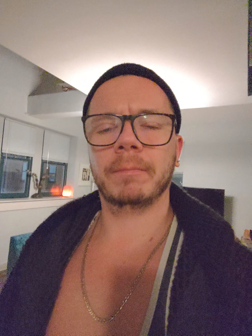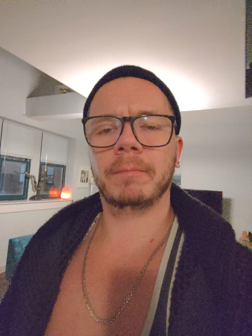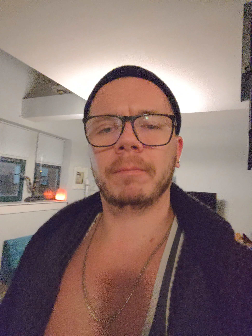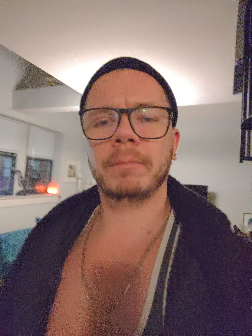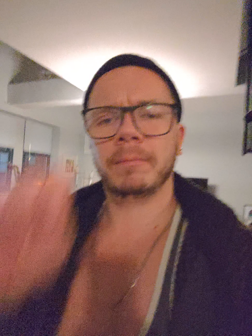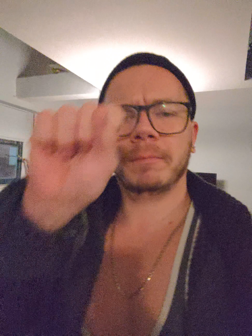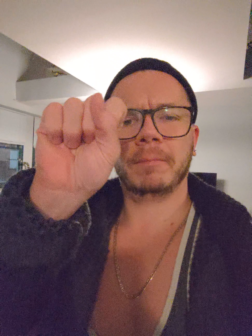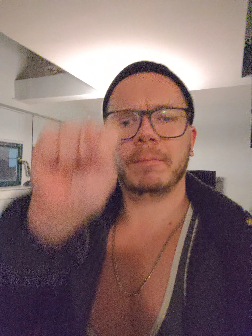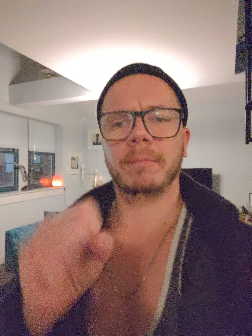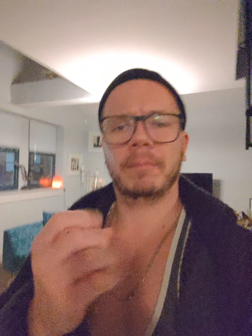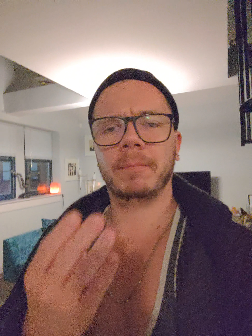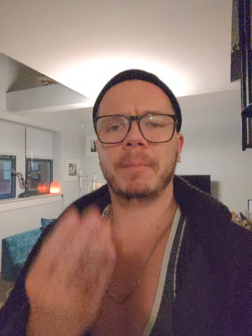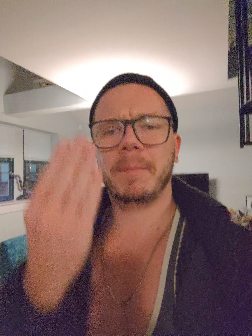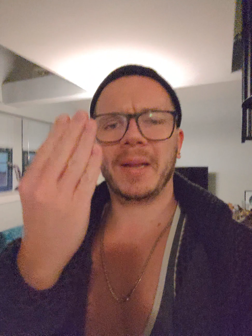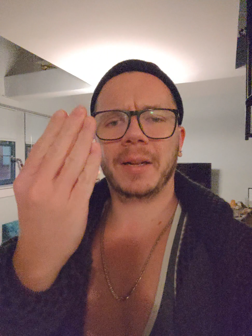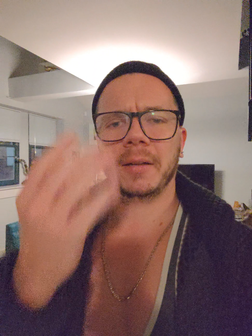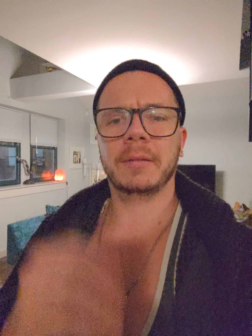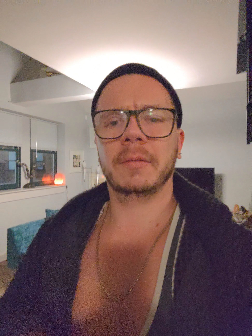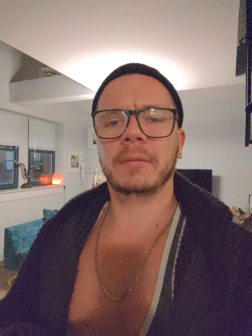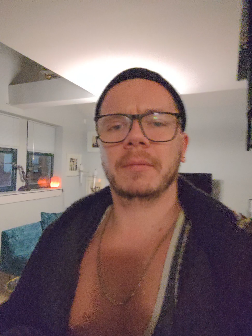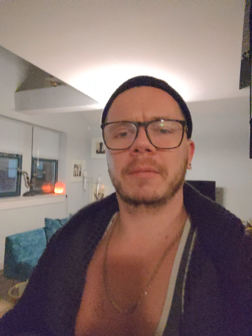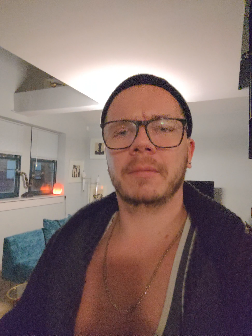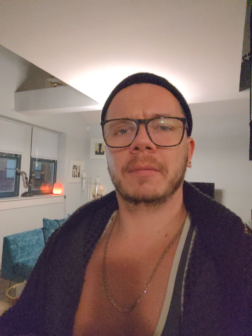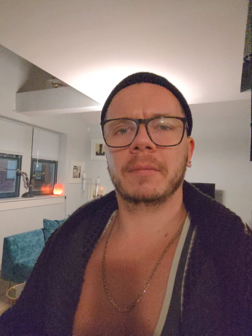mitten